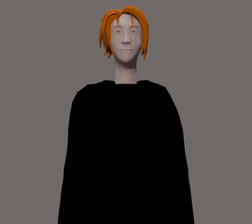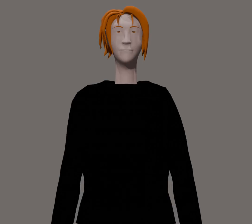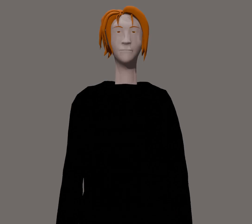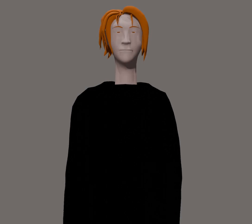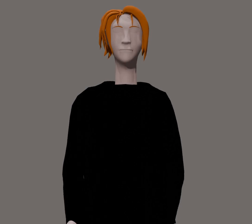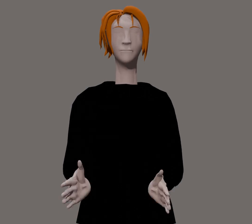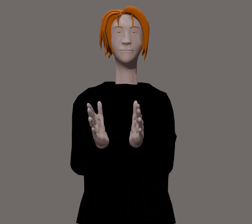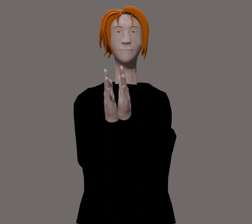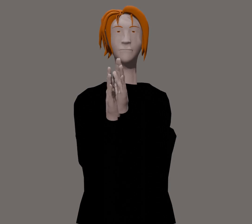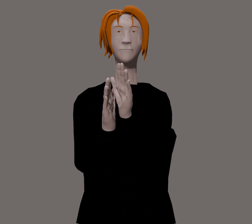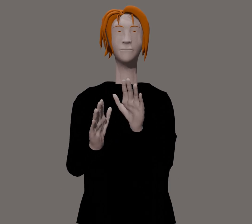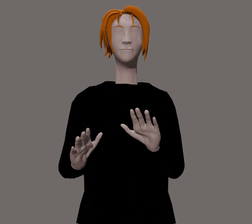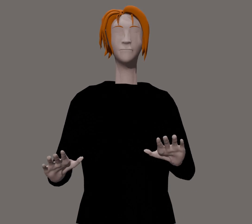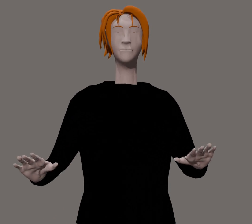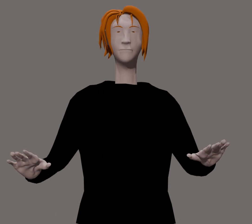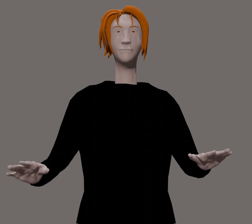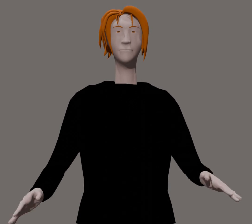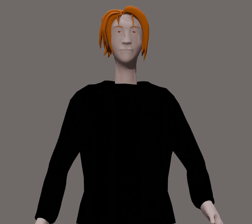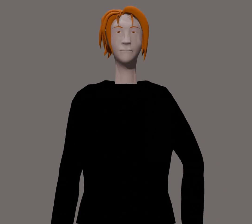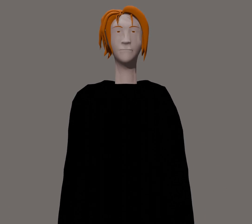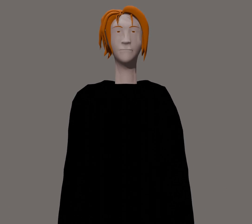Calm